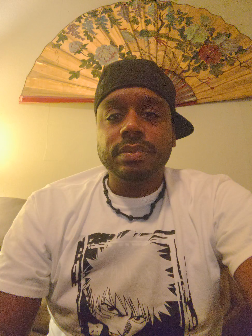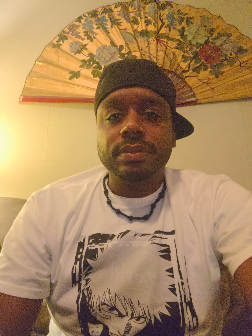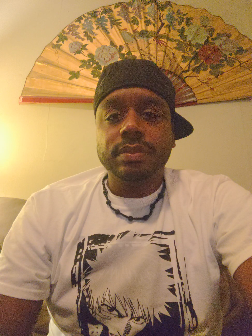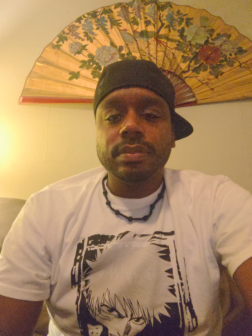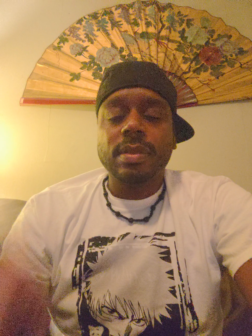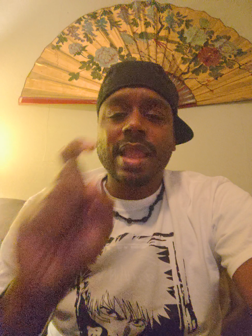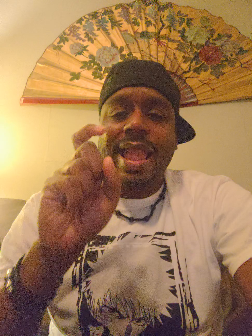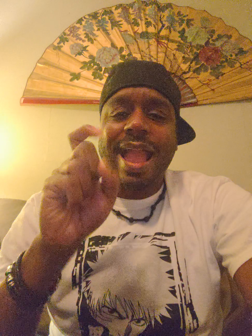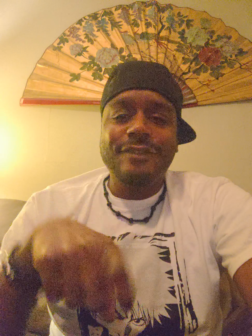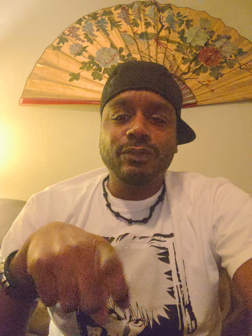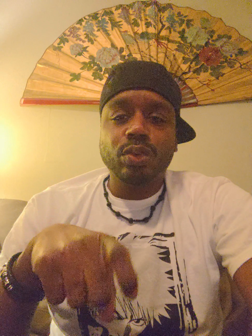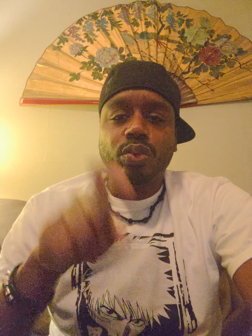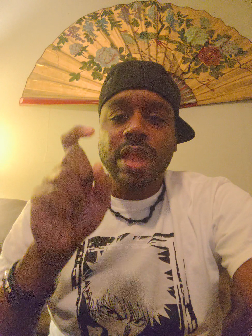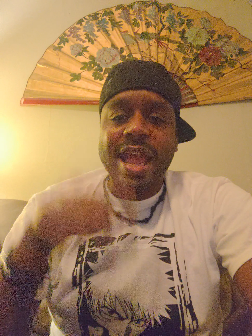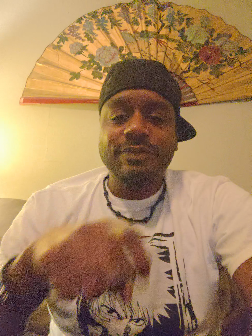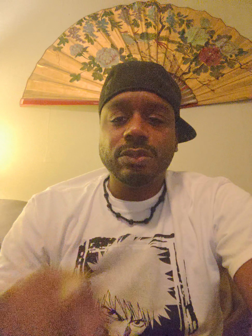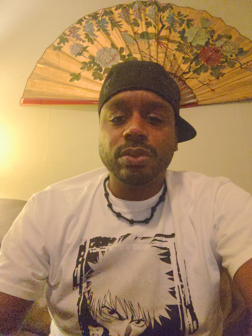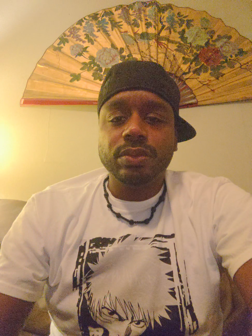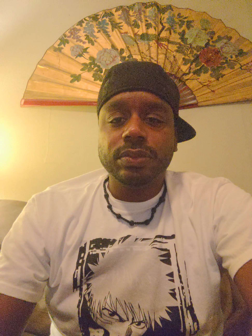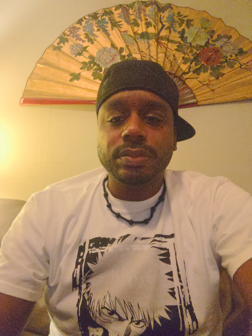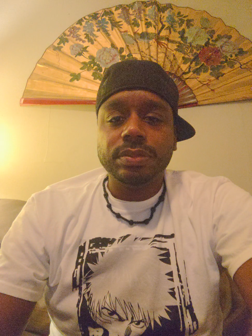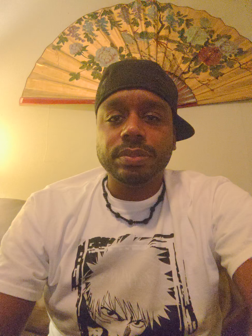have to